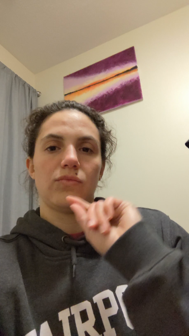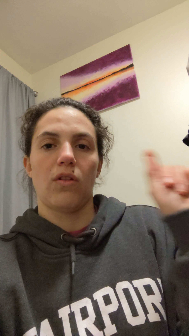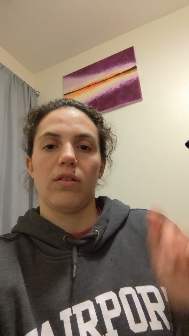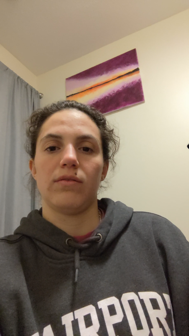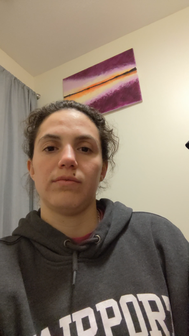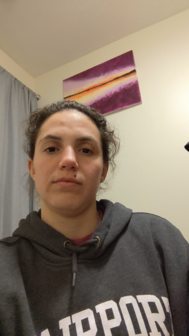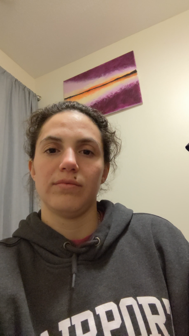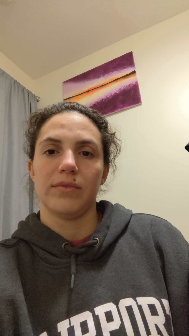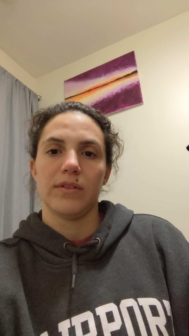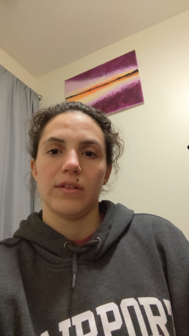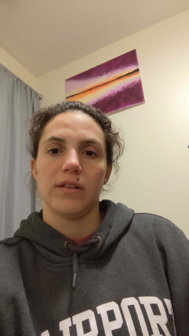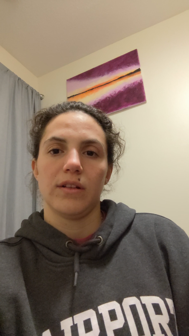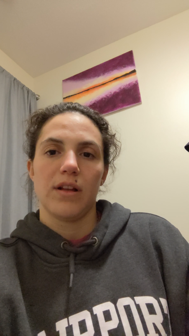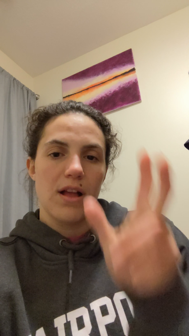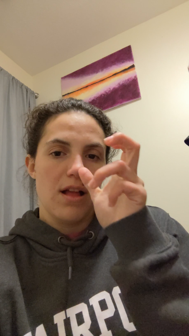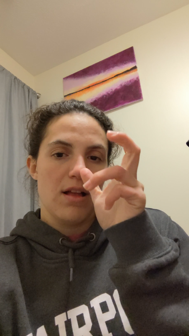ant